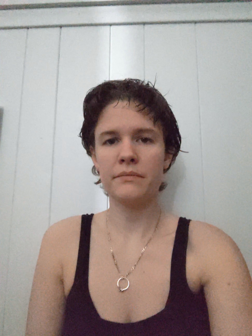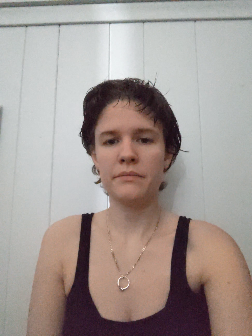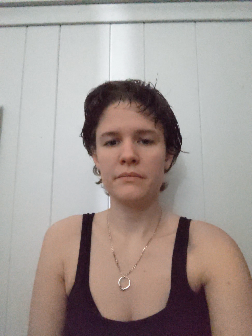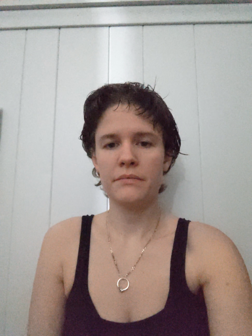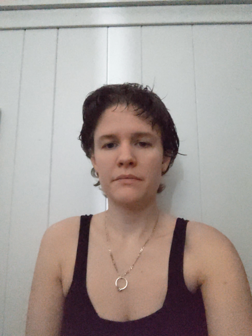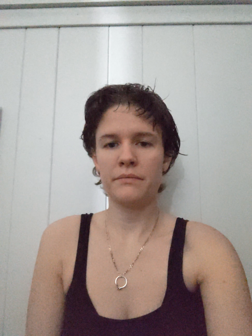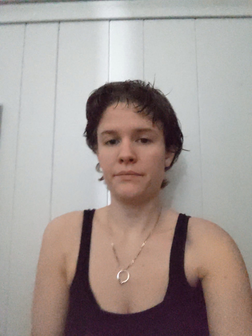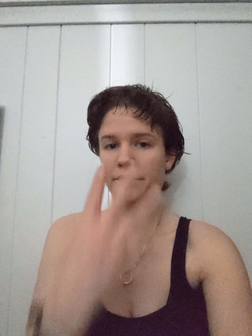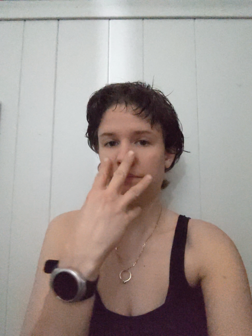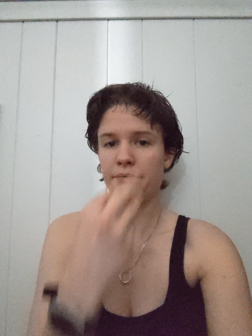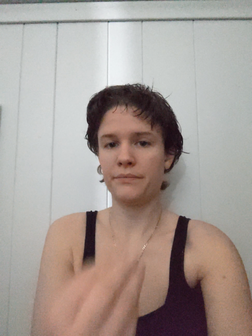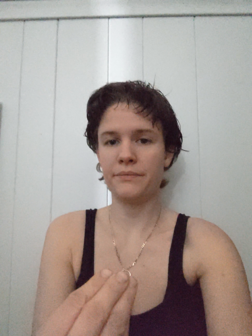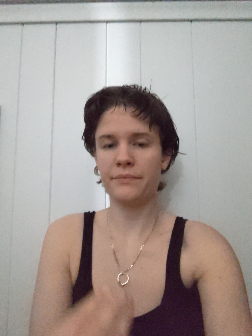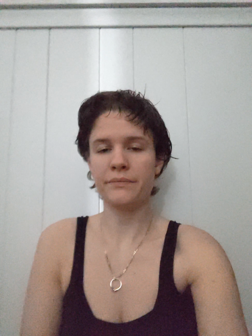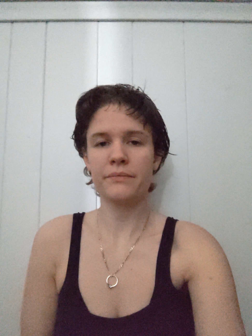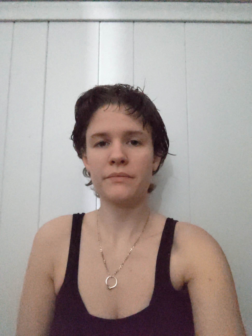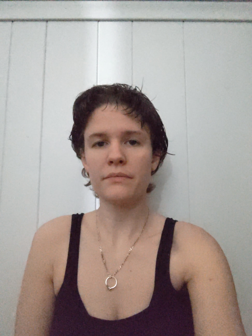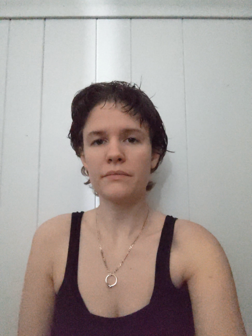wolf